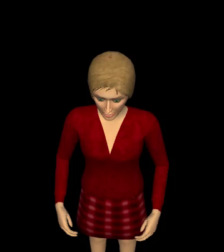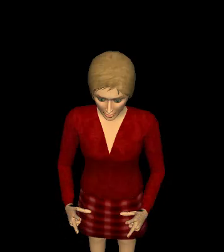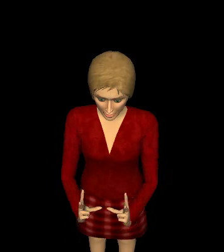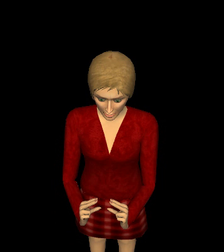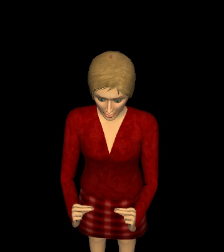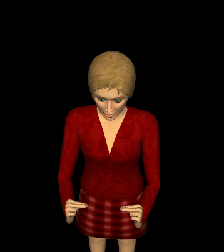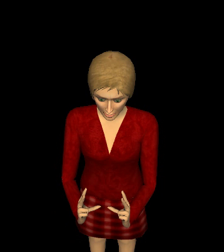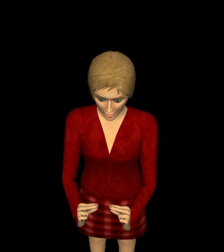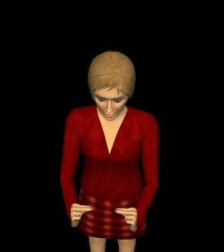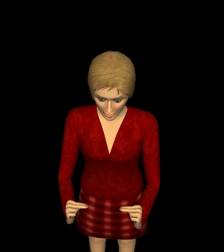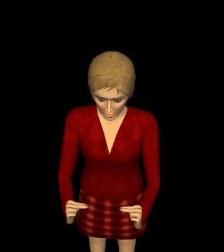يصف